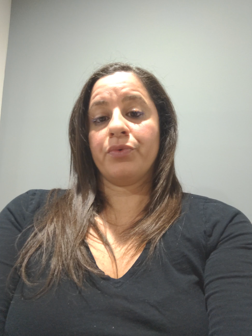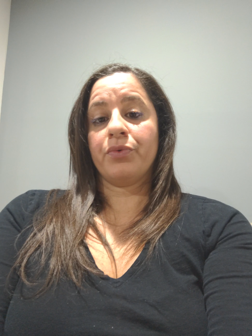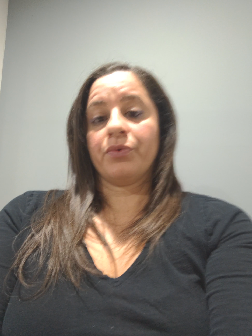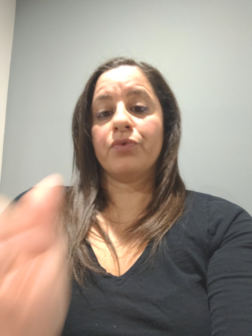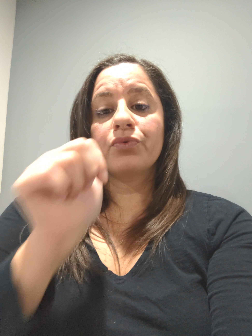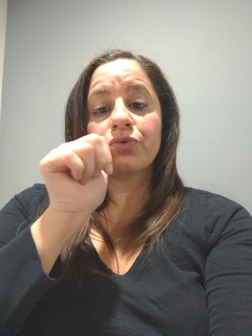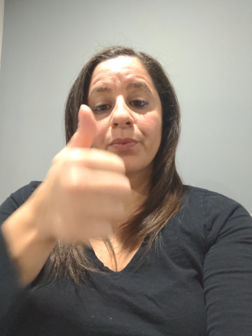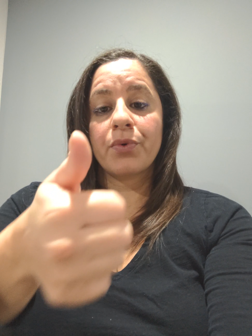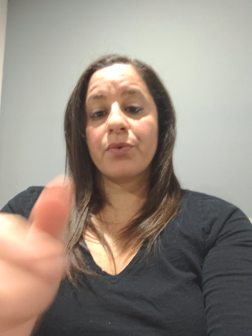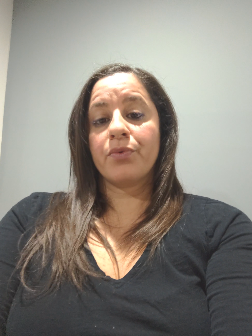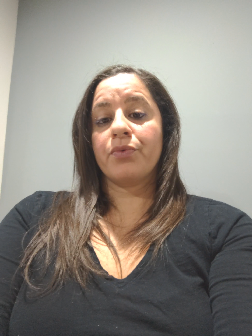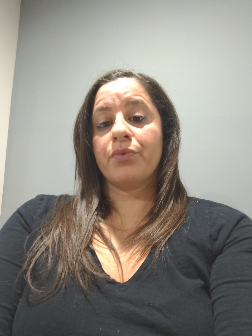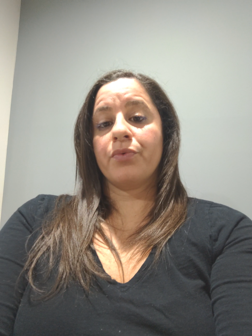tomorrow